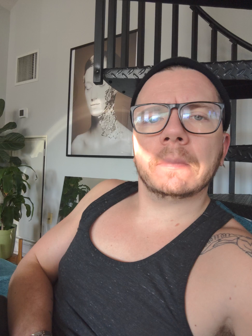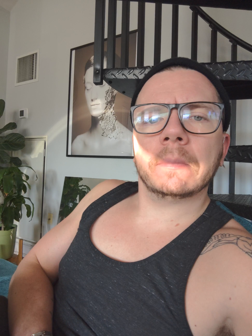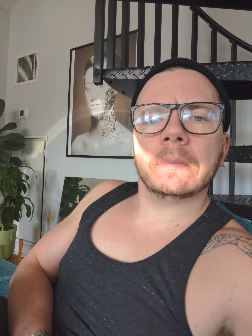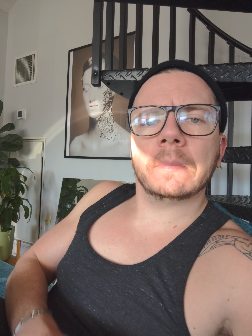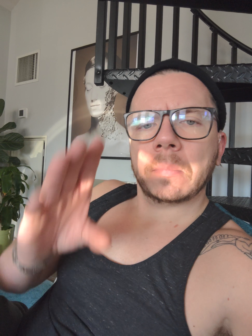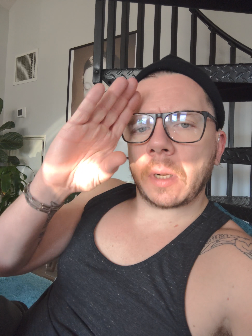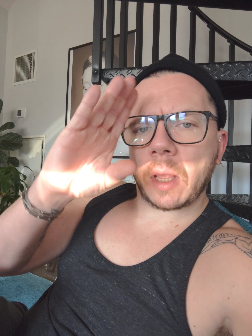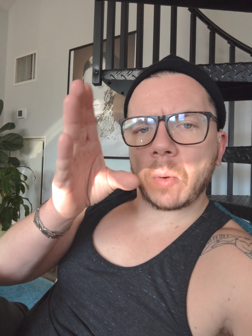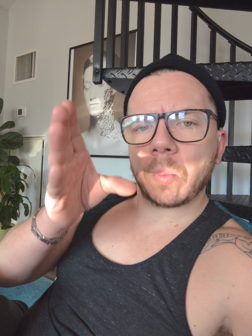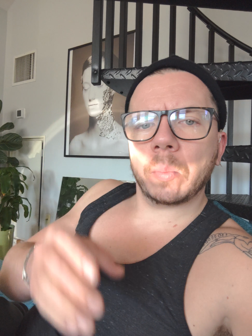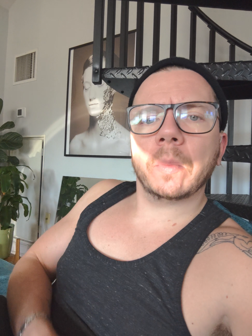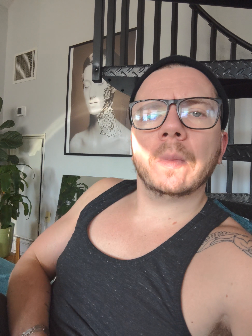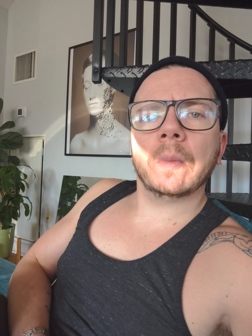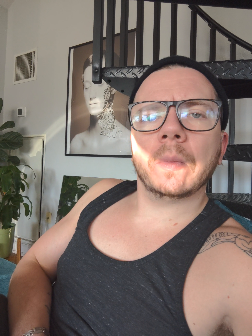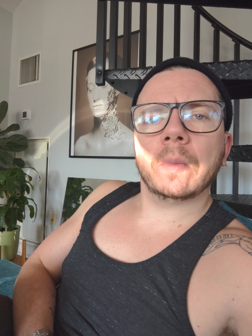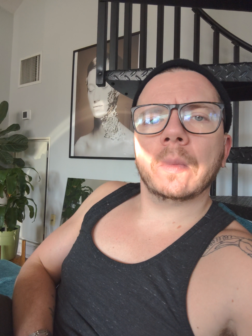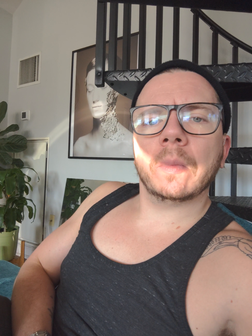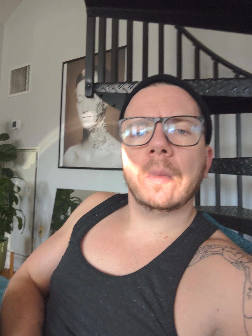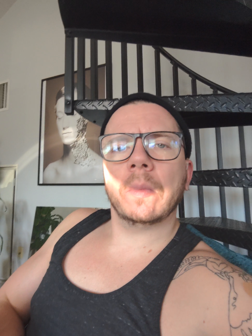hello